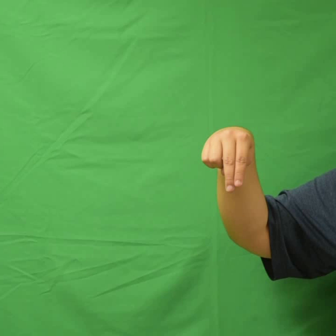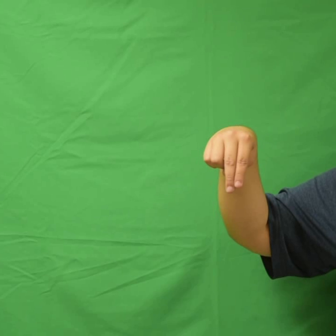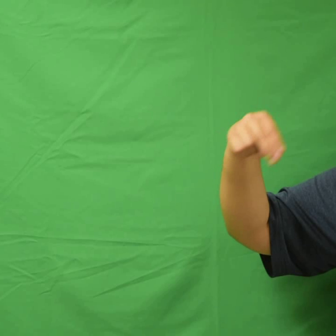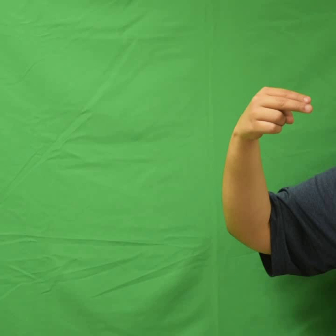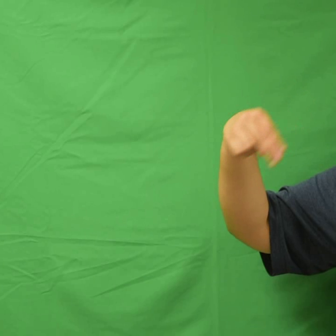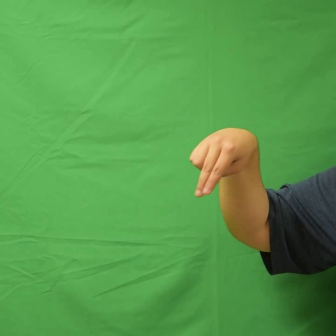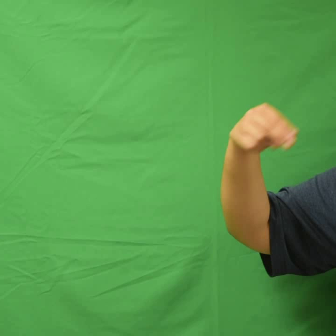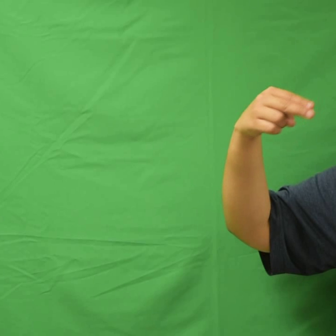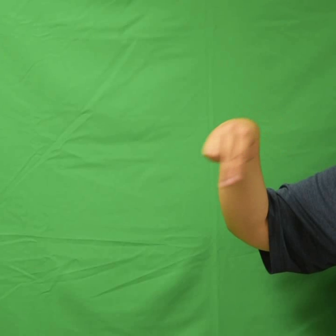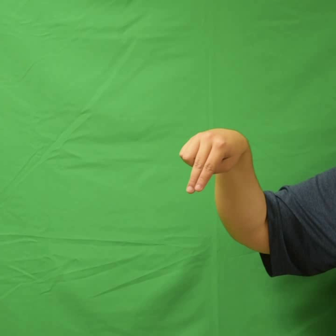Ñ